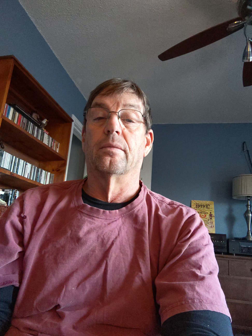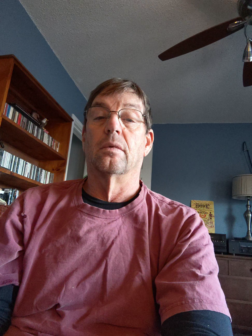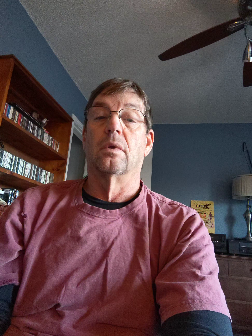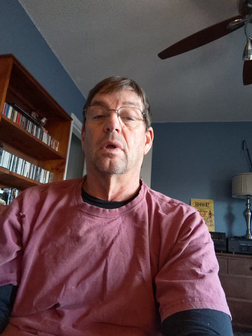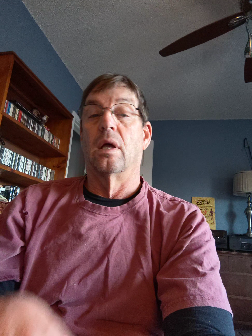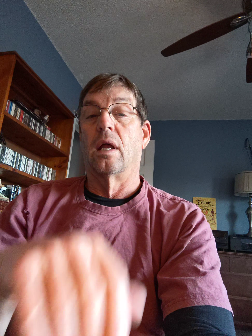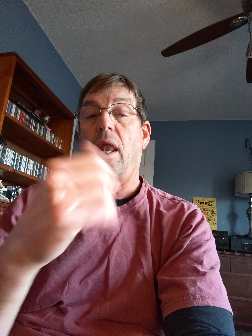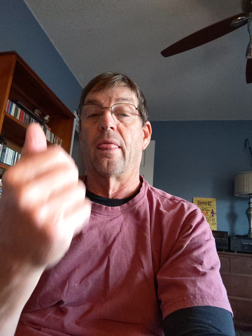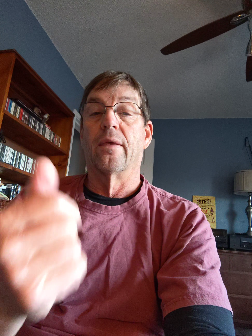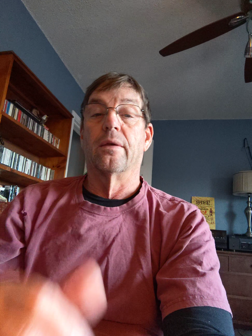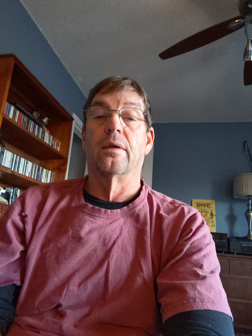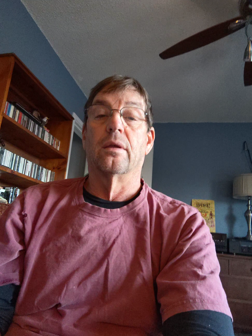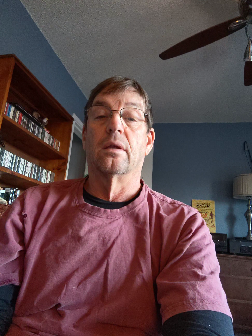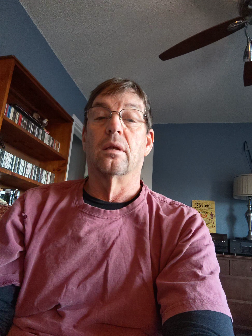another